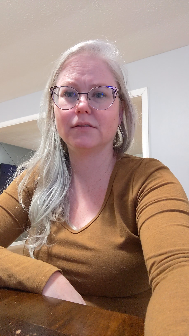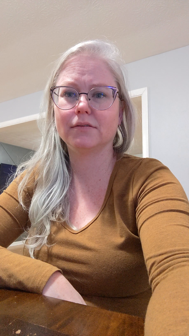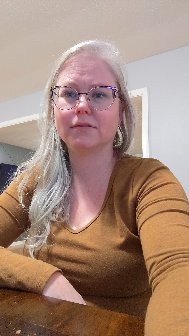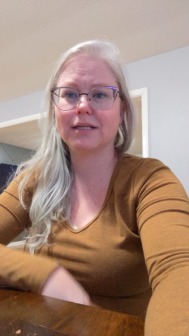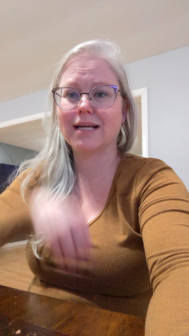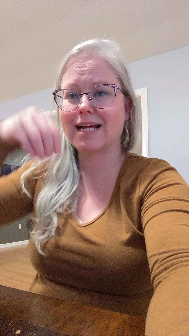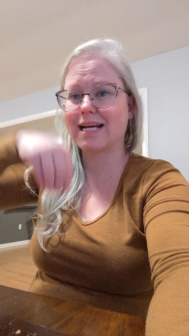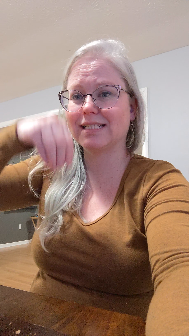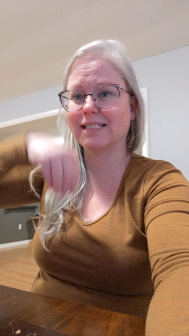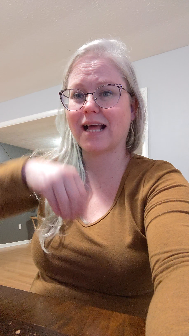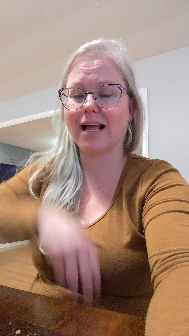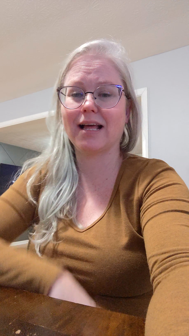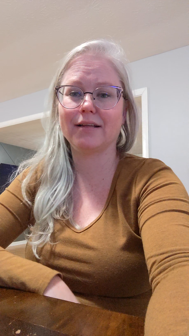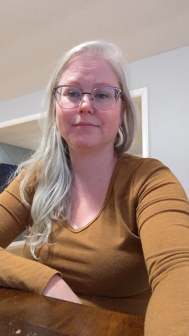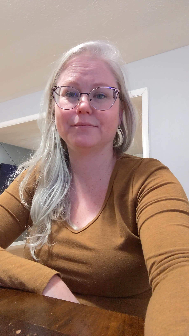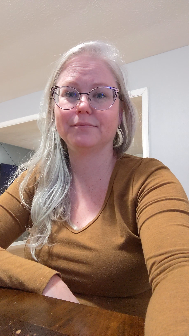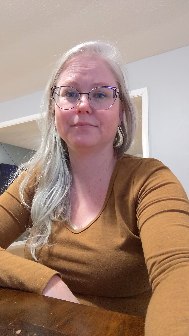inside